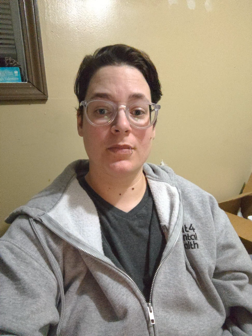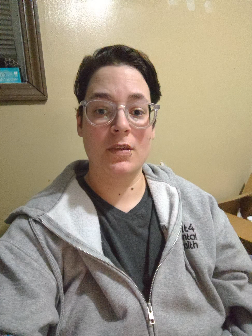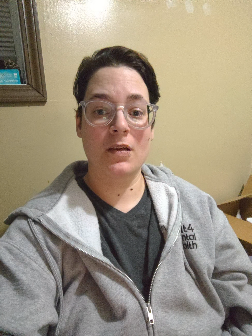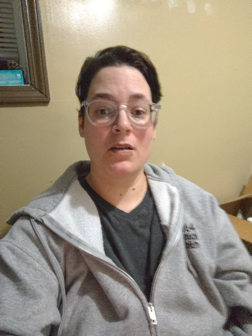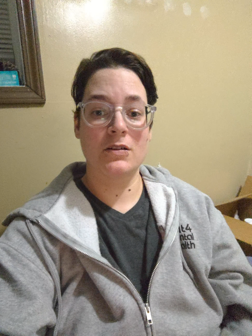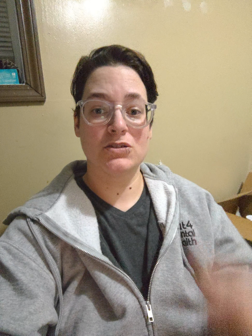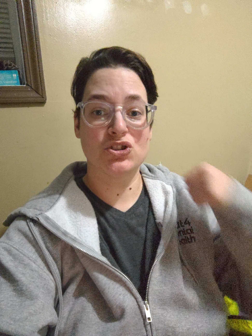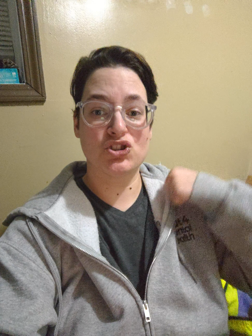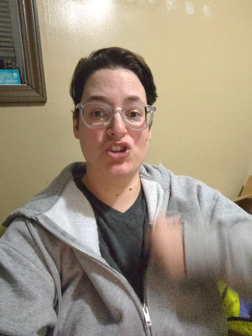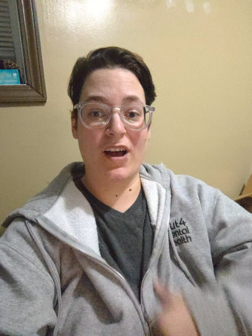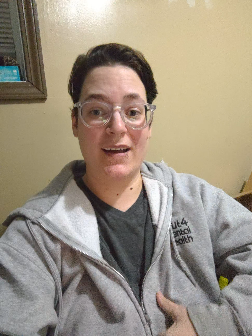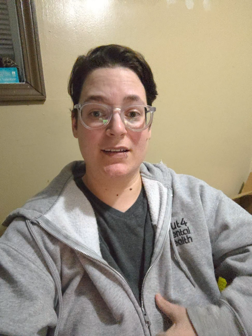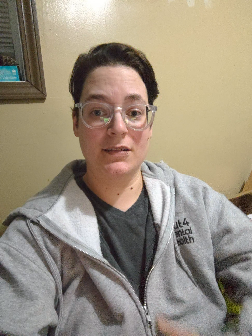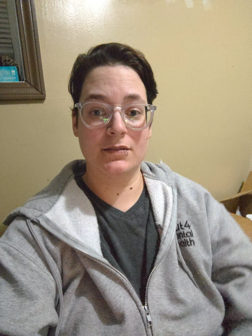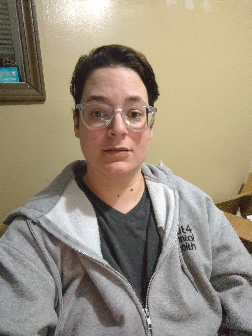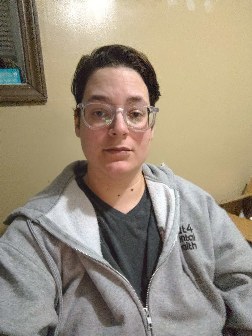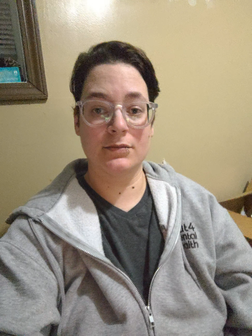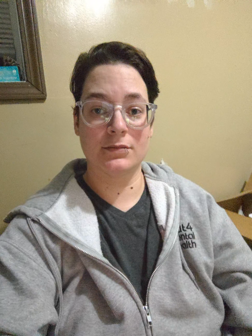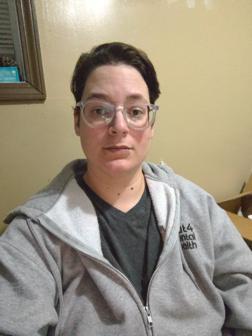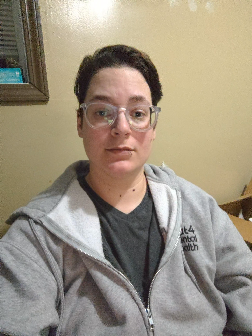jacket